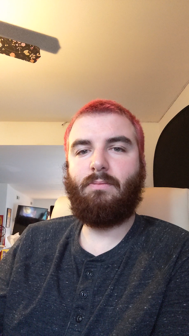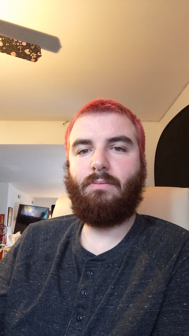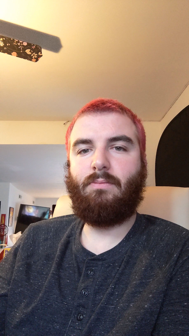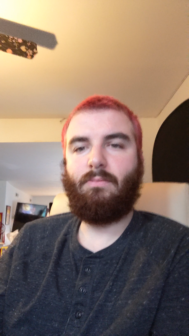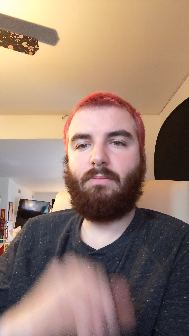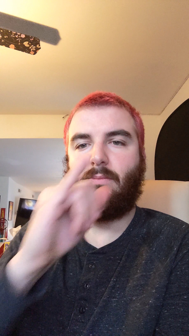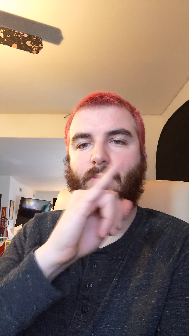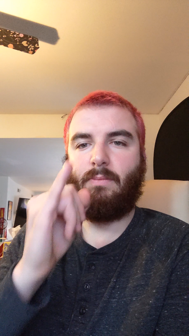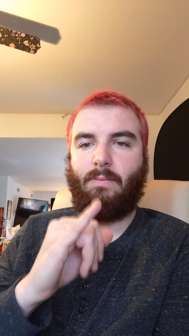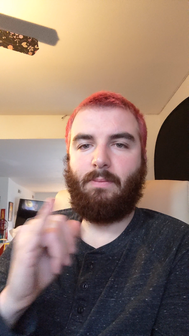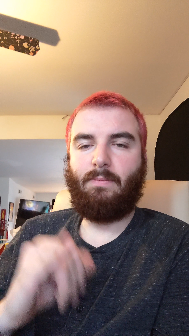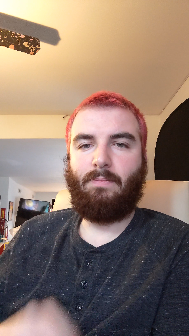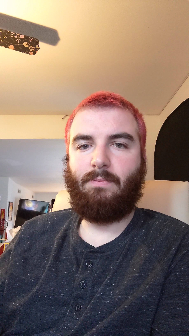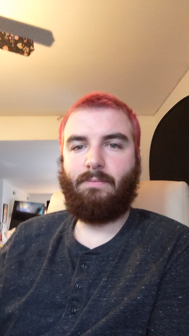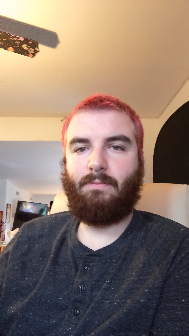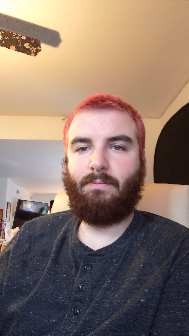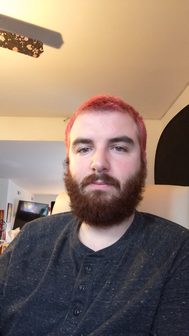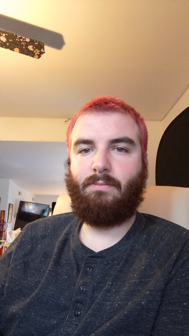draw